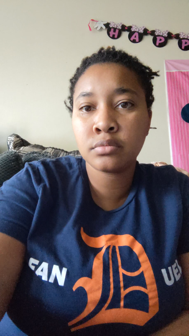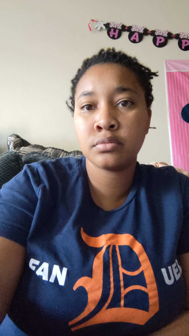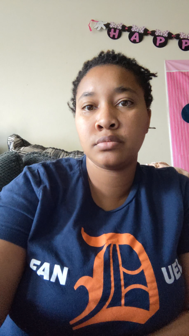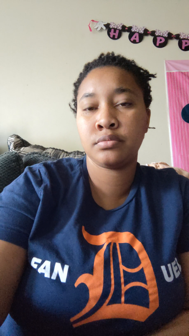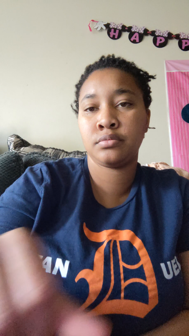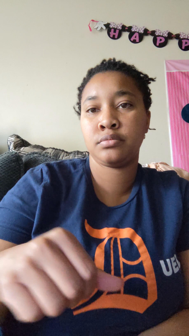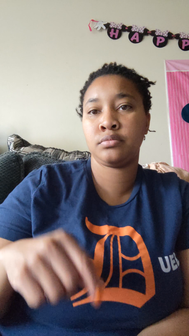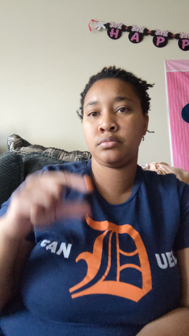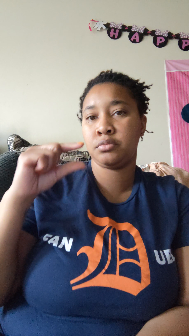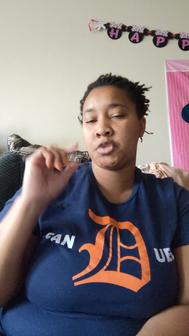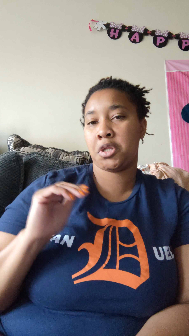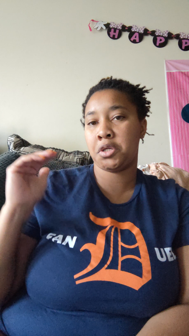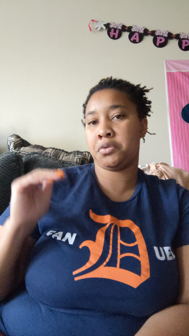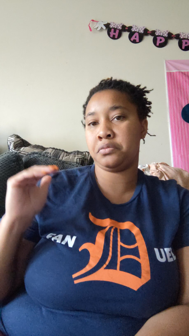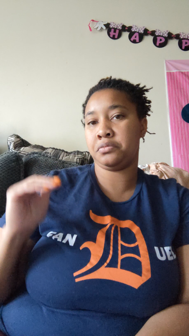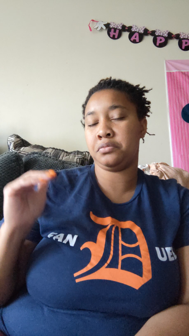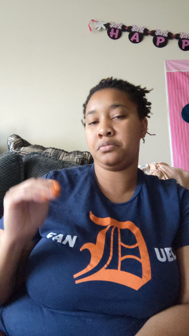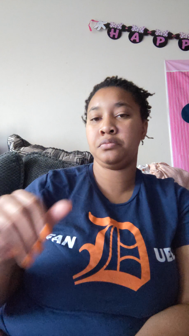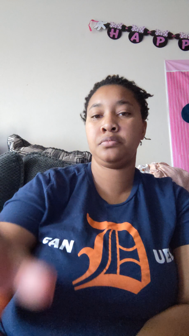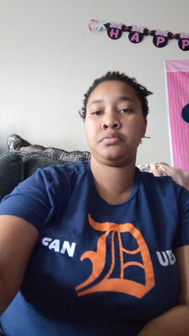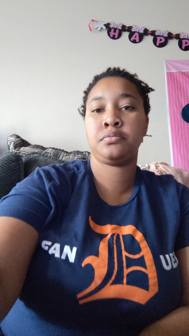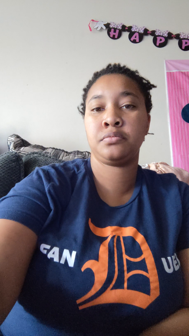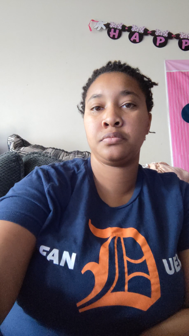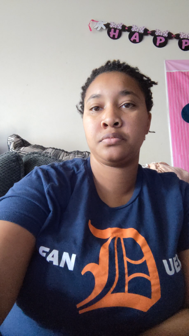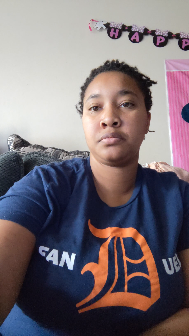little